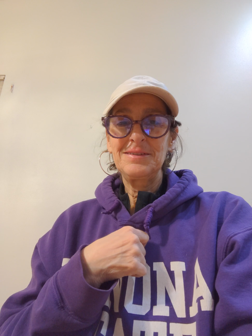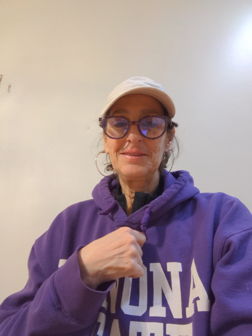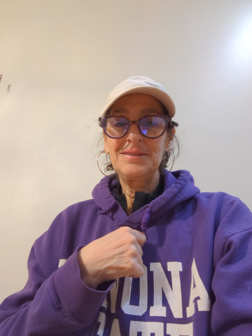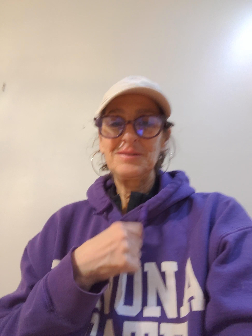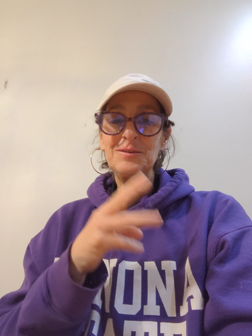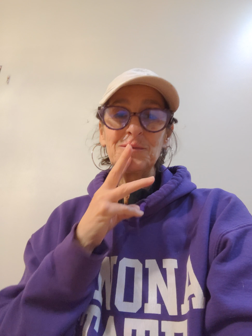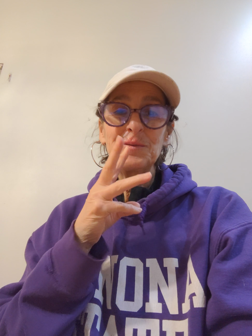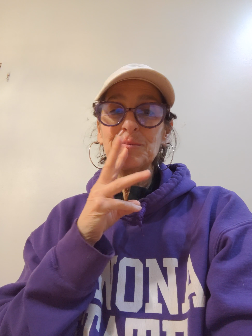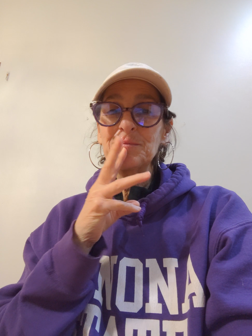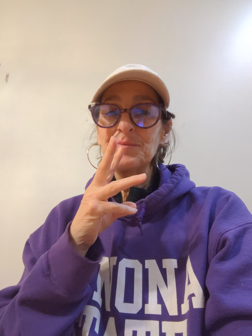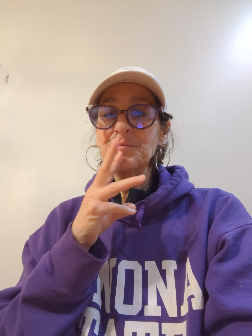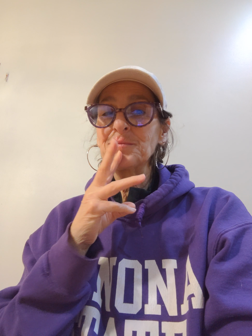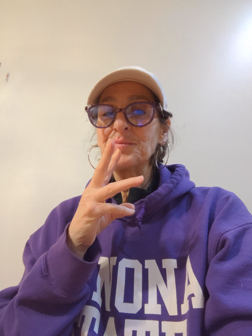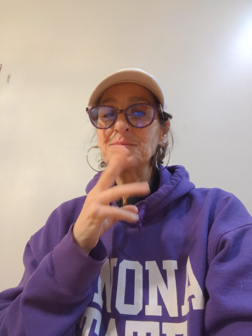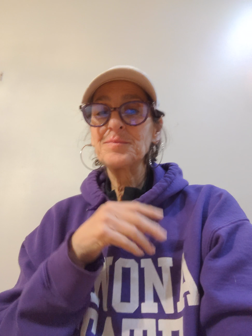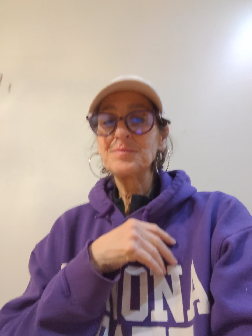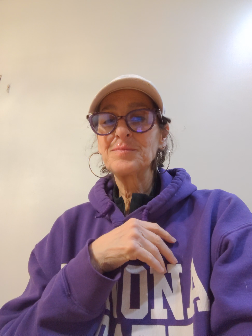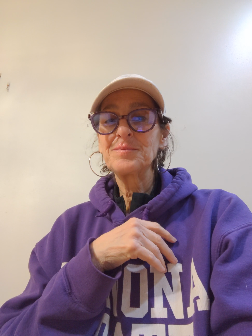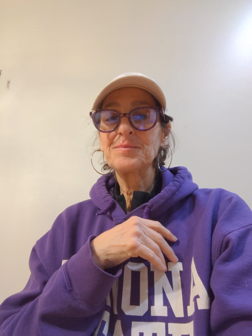water